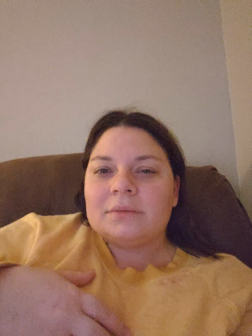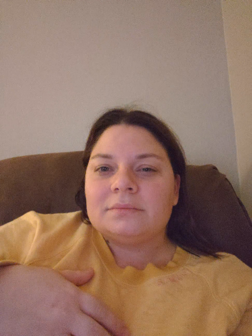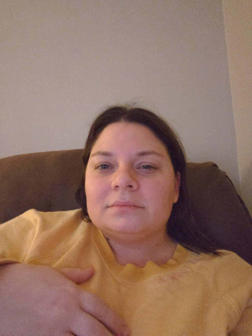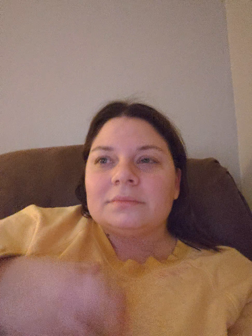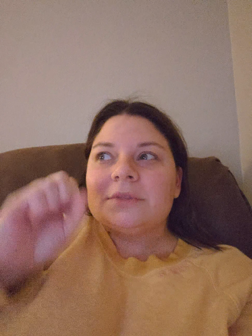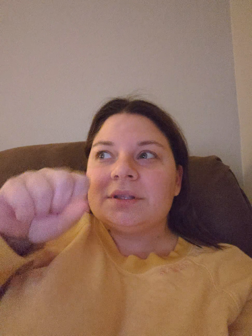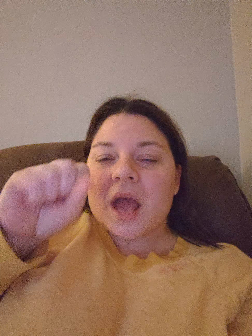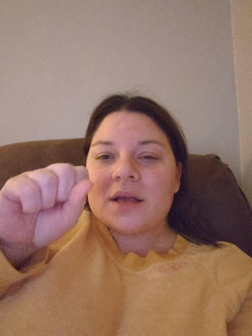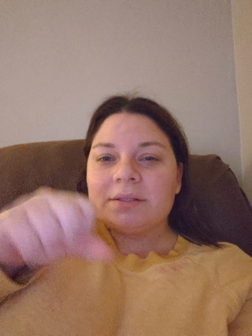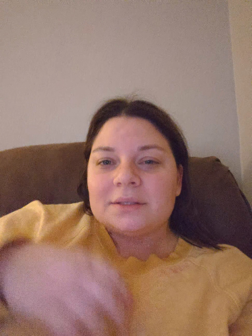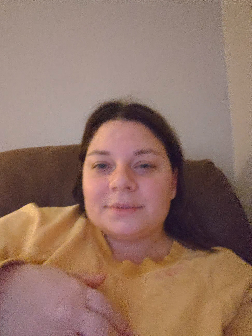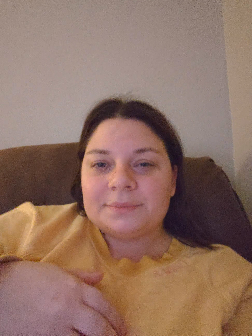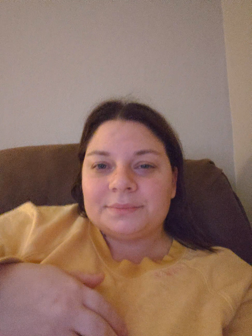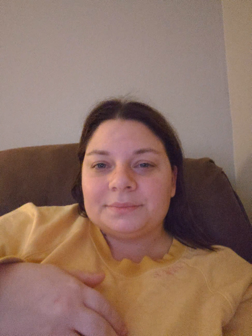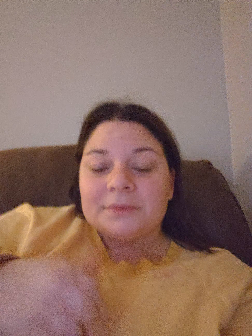yes